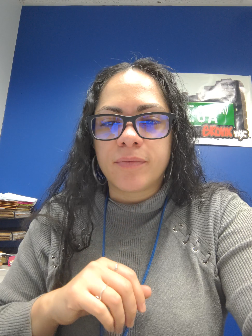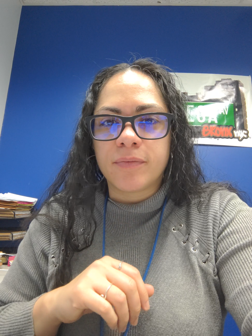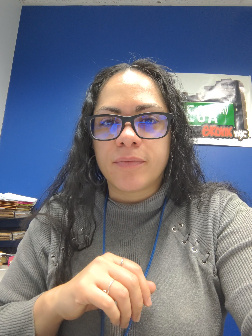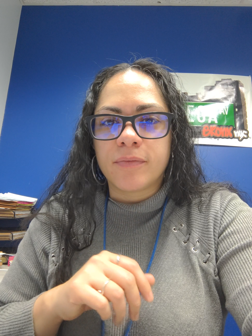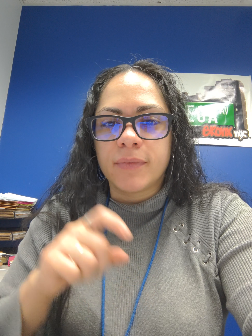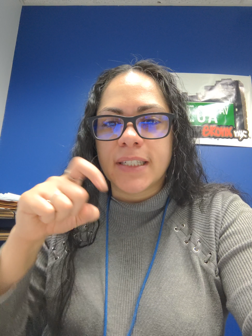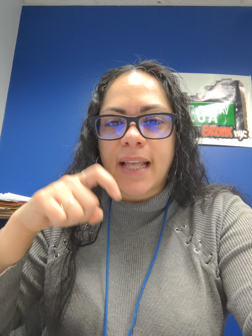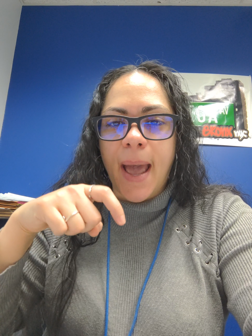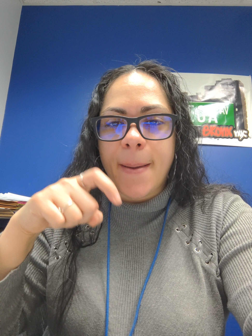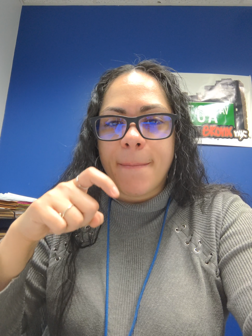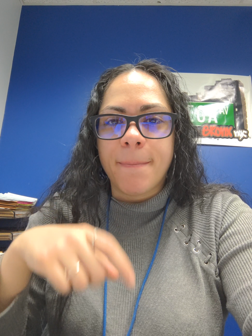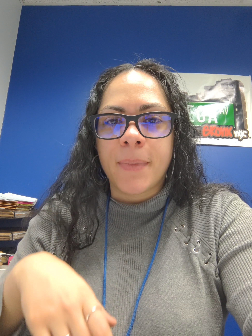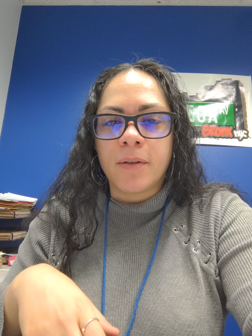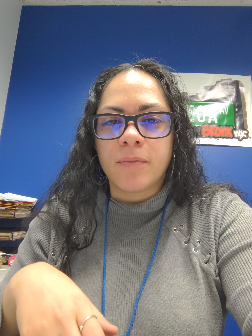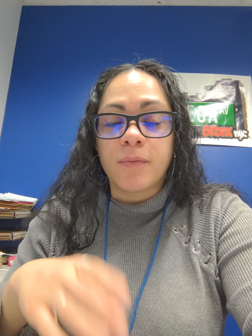time